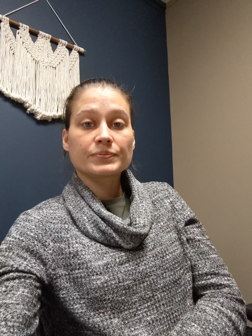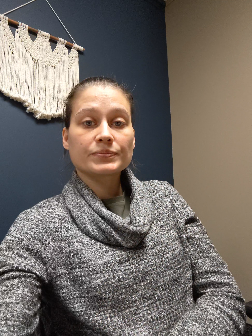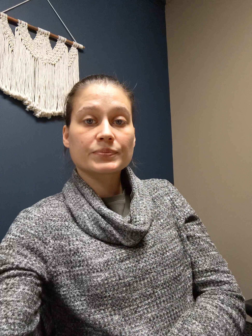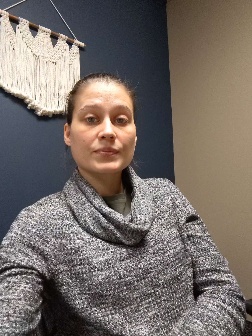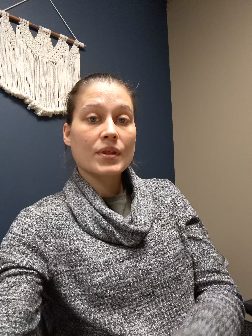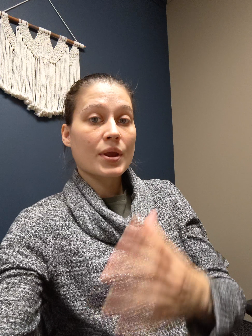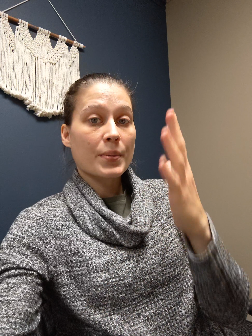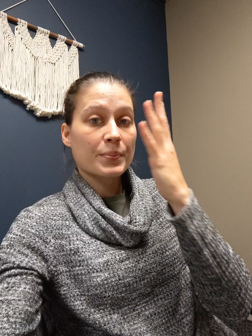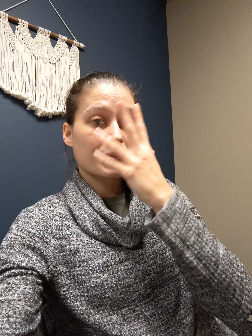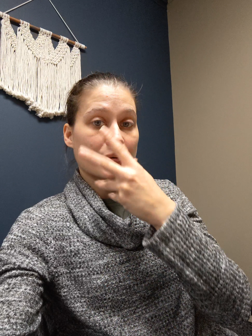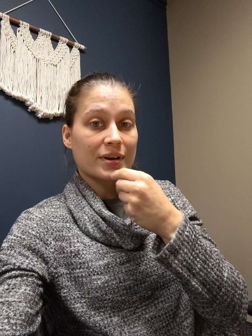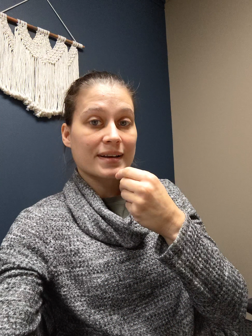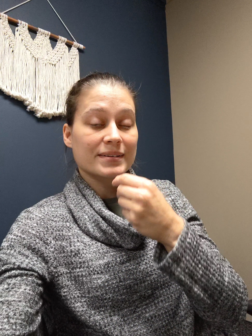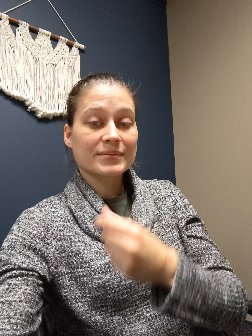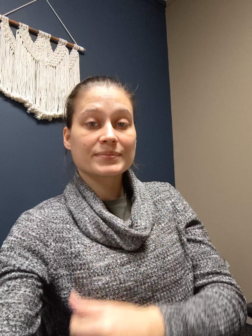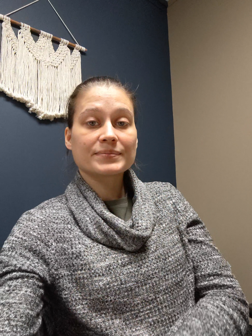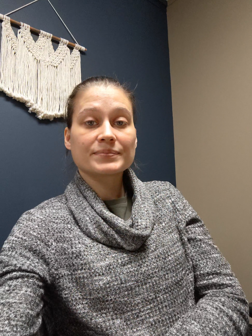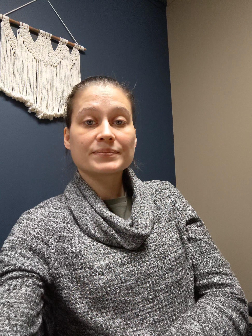pretty